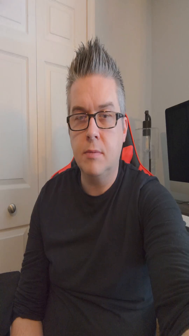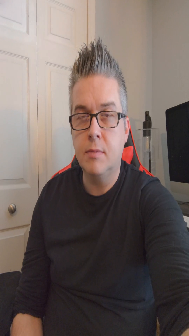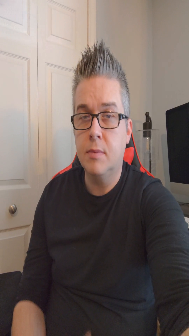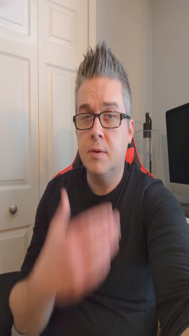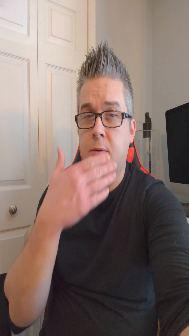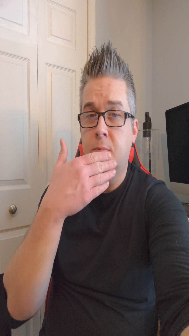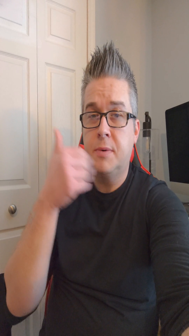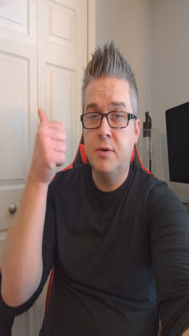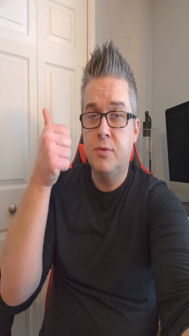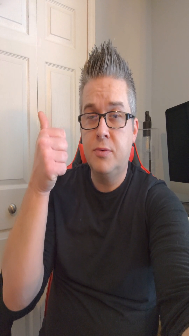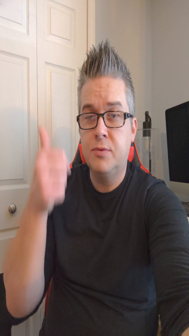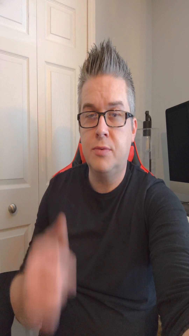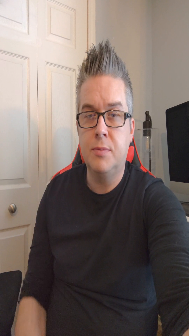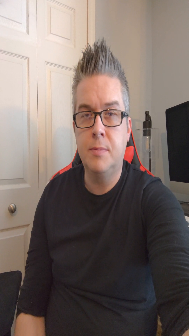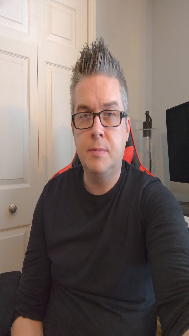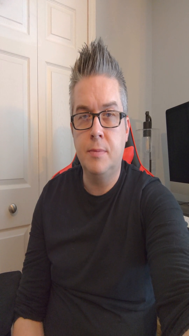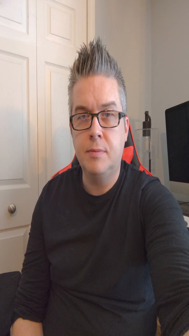better